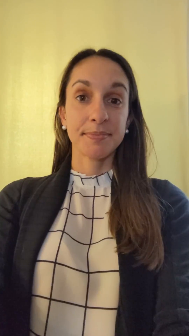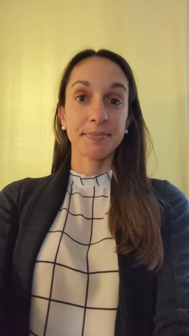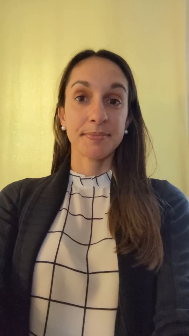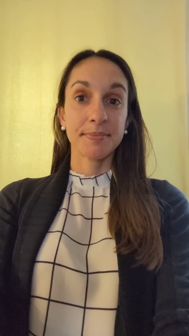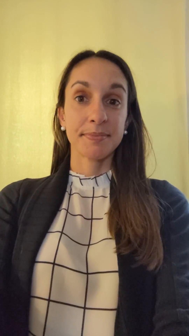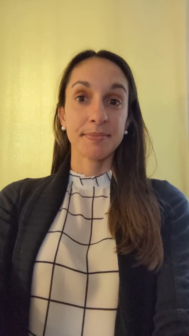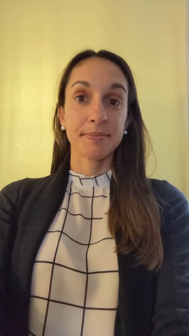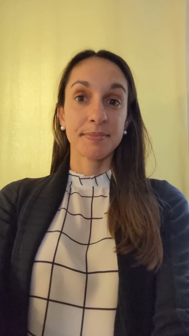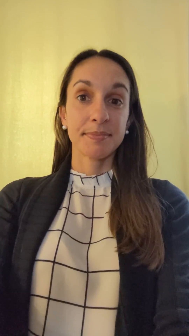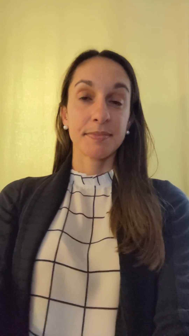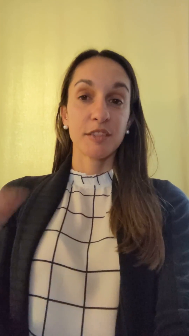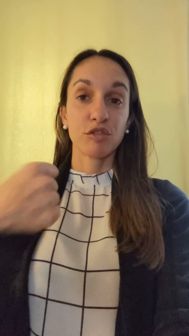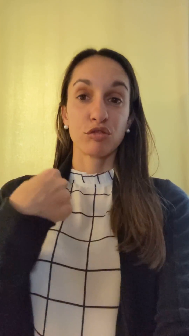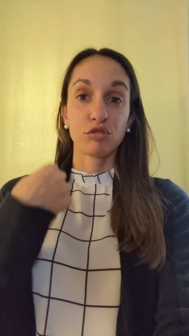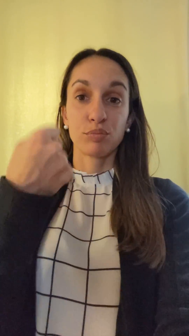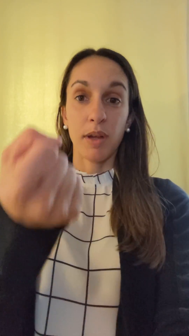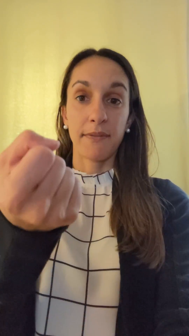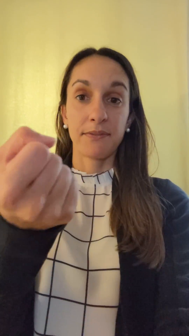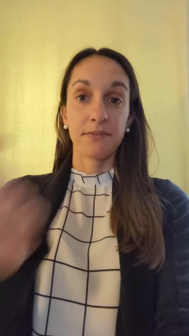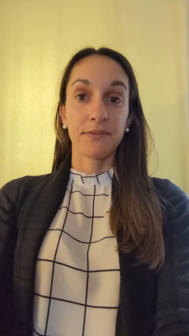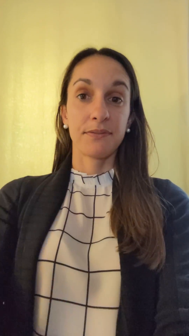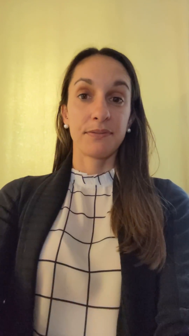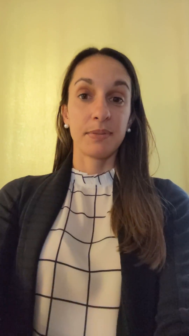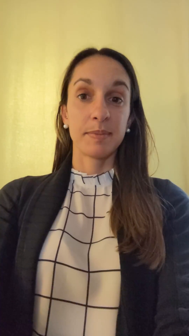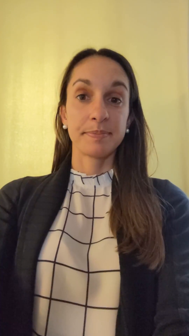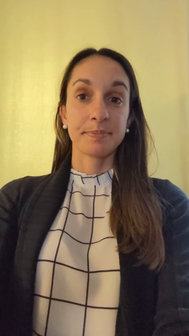drive